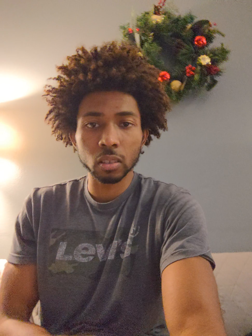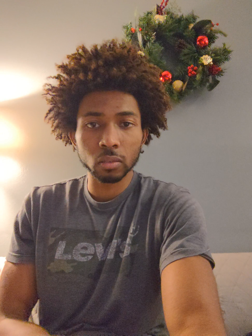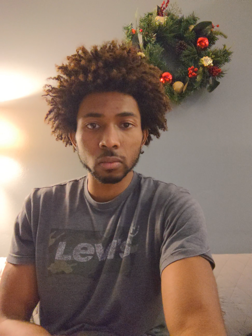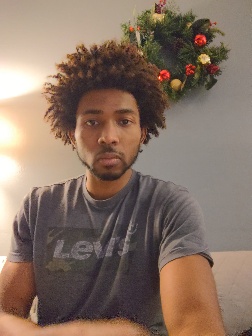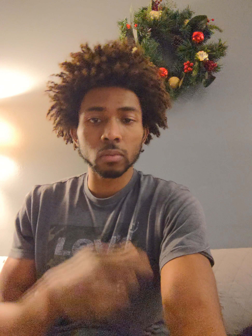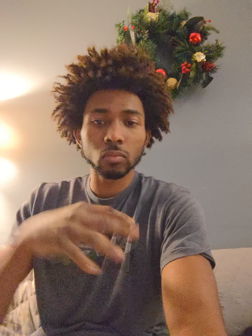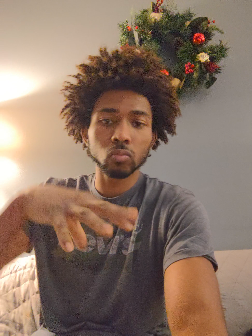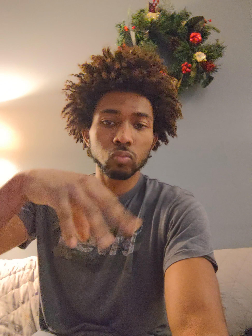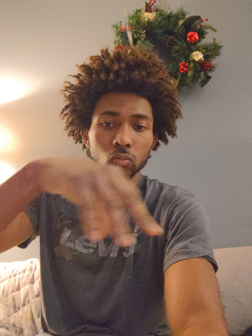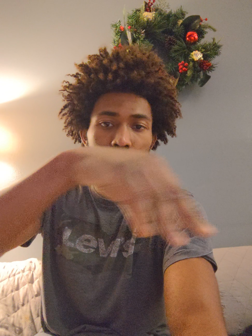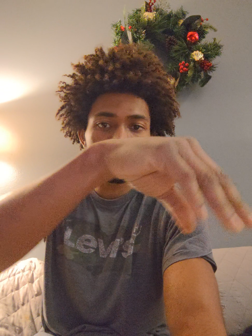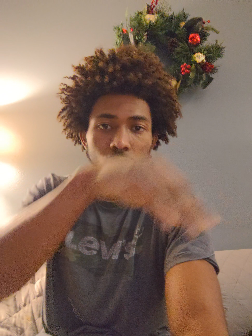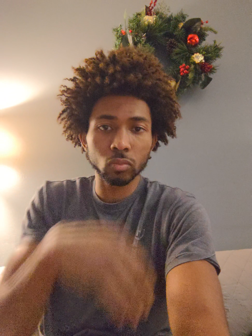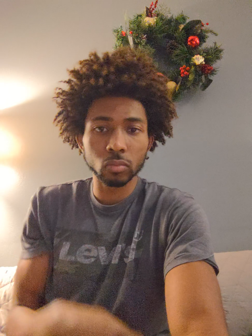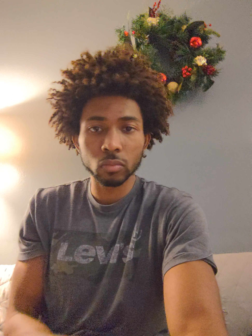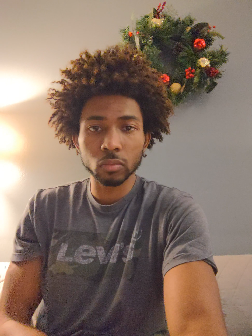vacuum